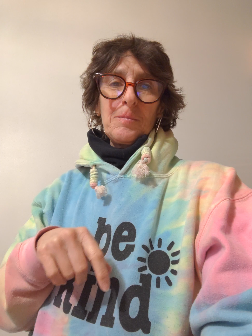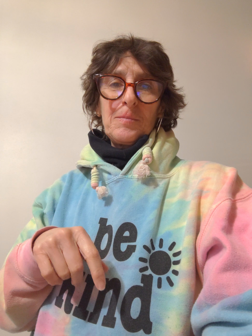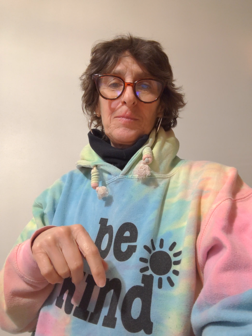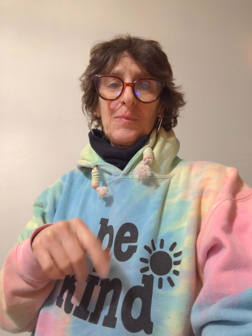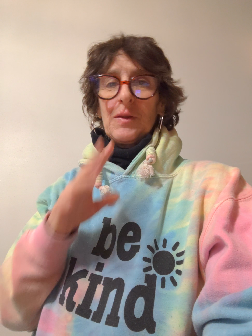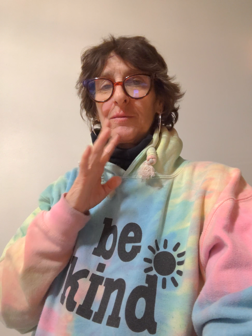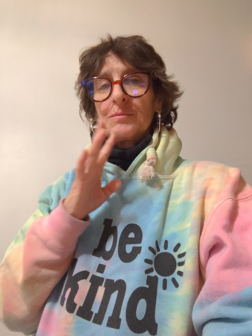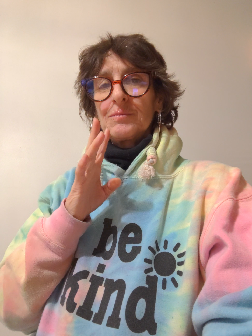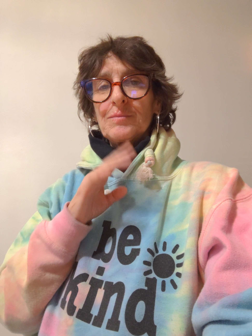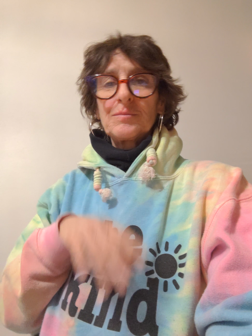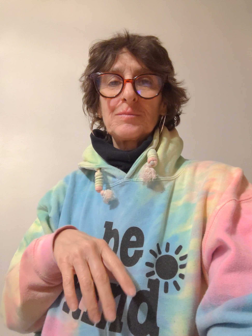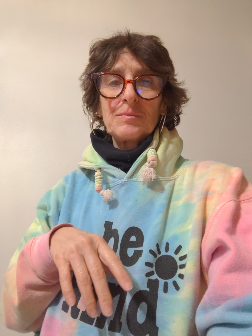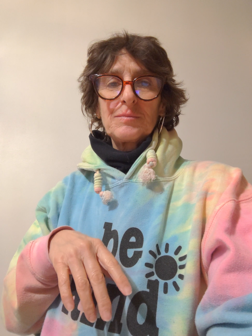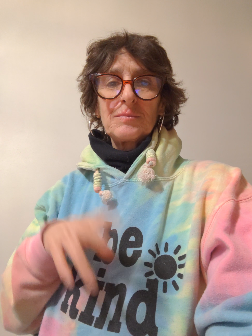talk